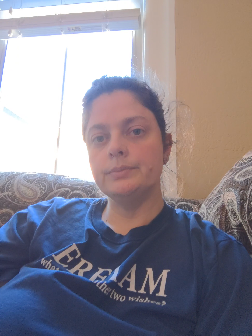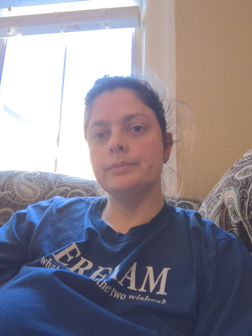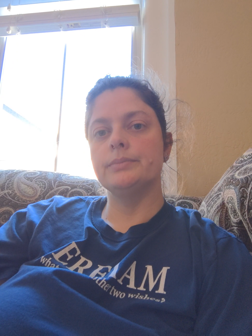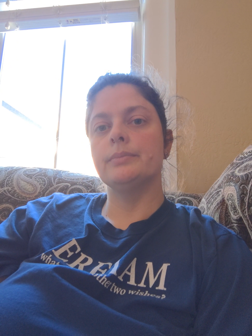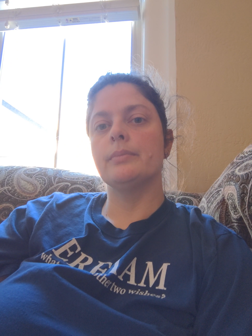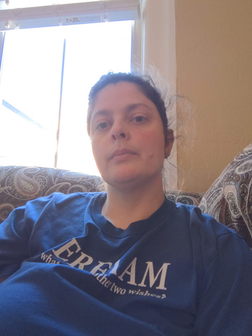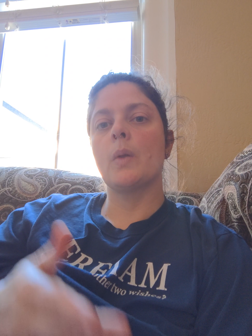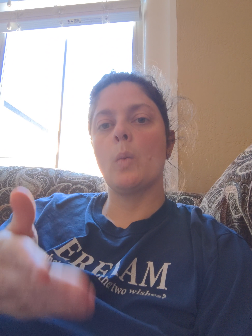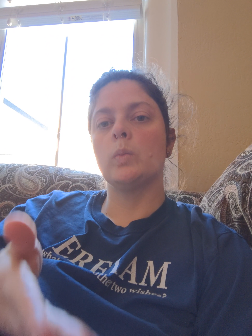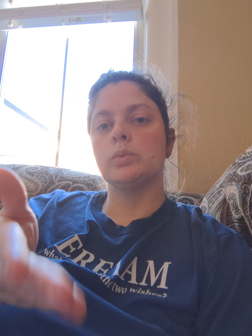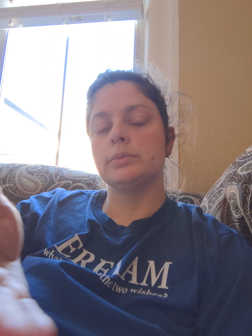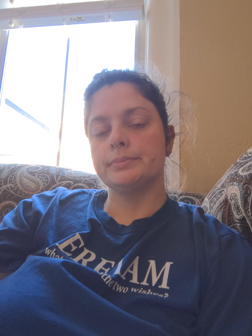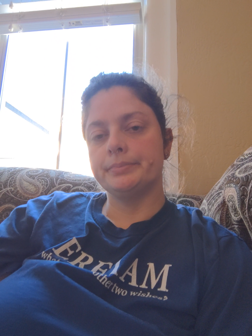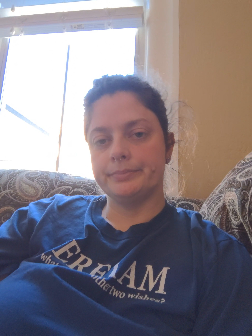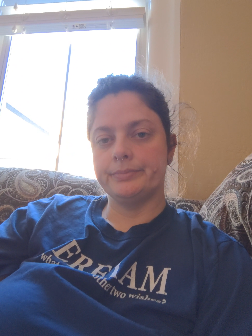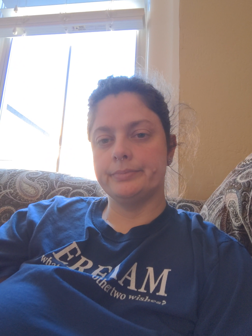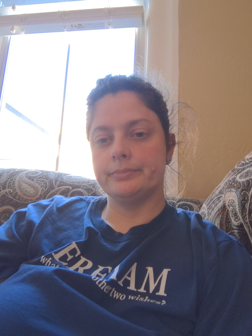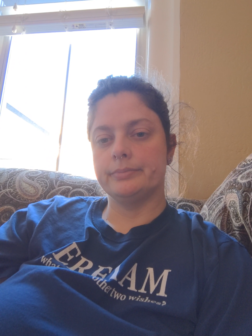boat